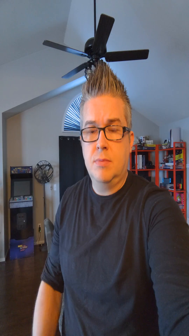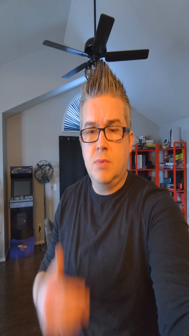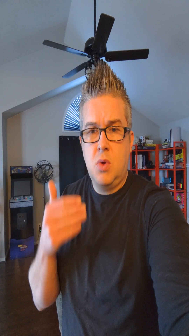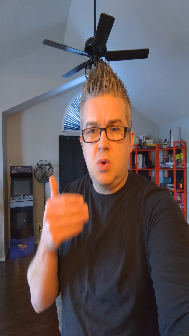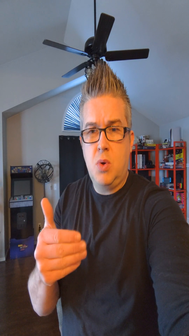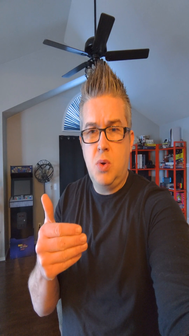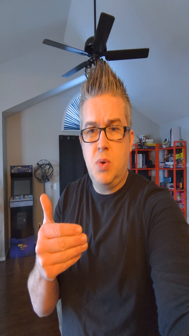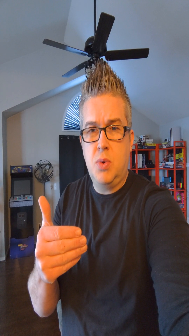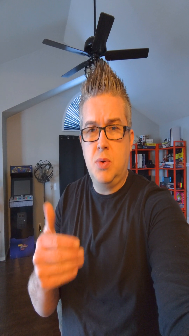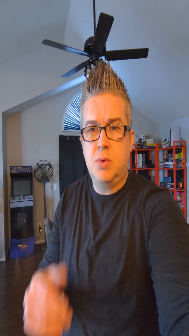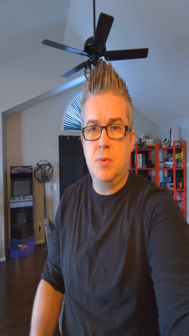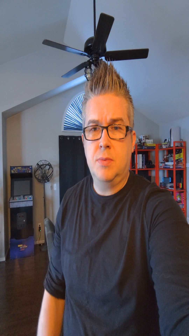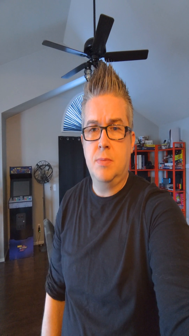close